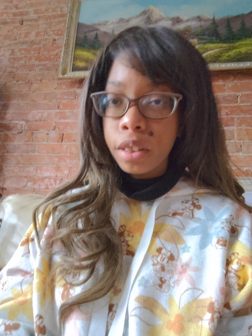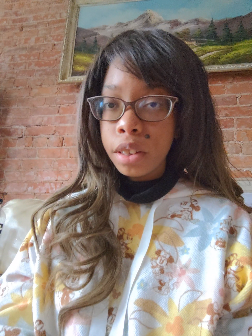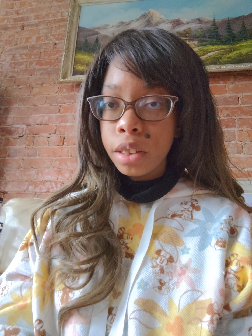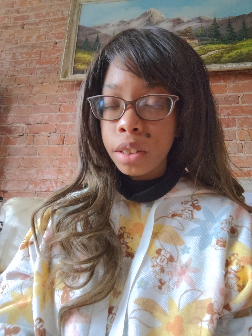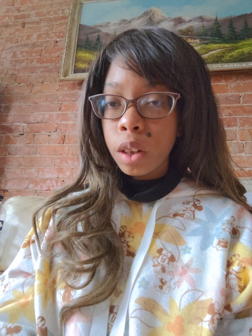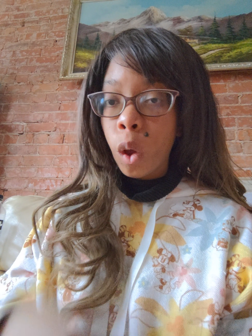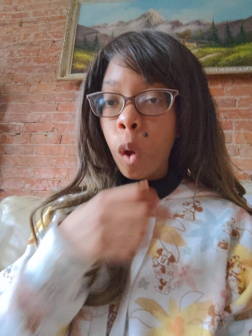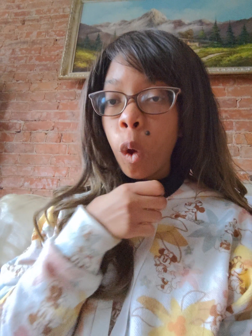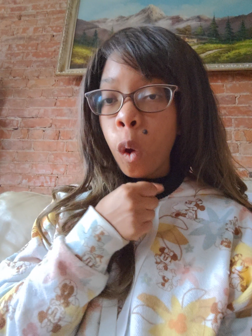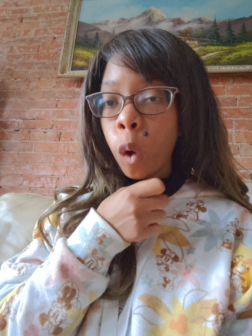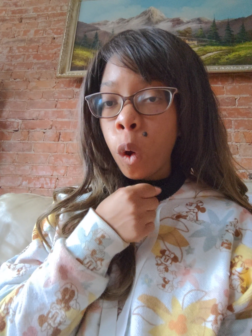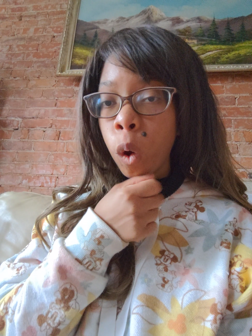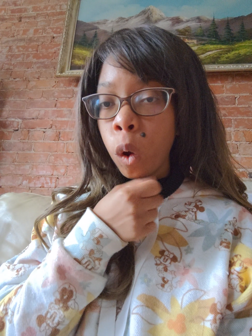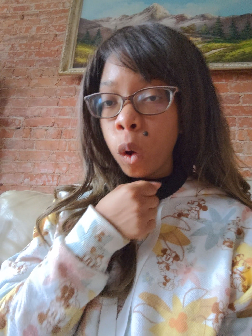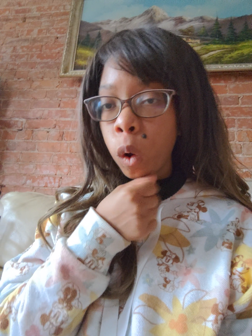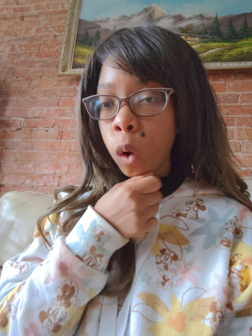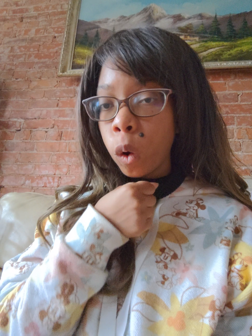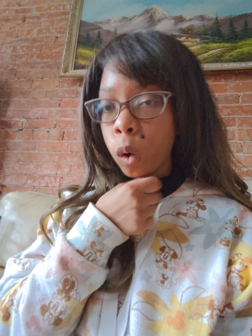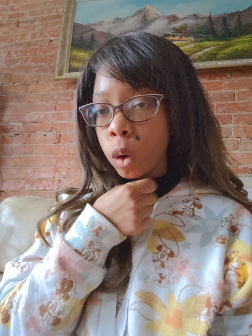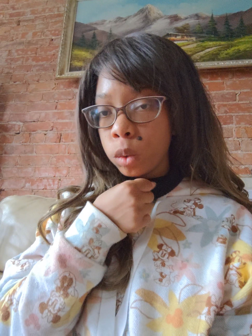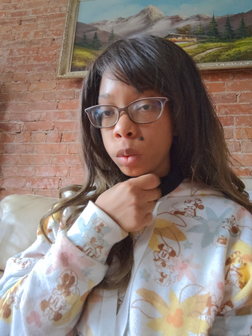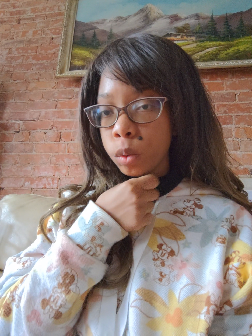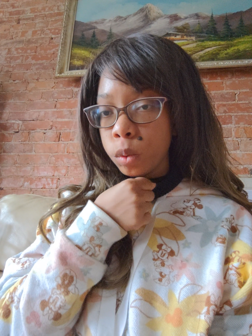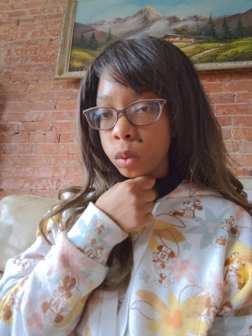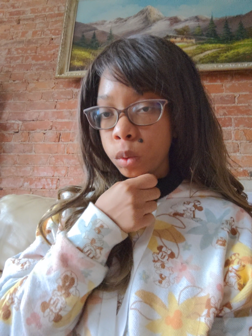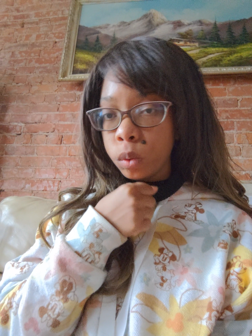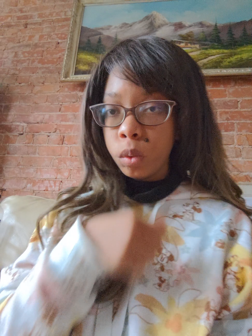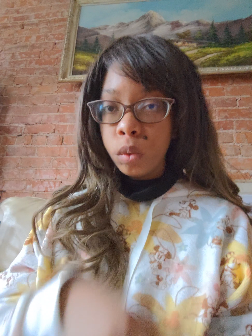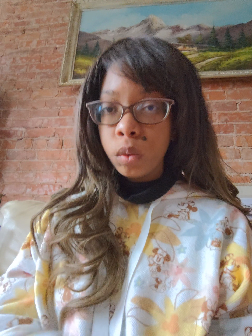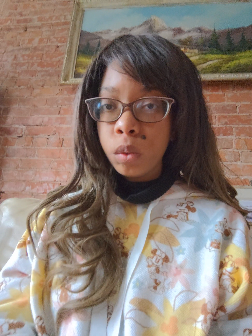orange